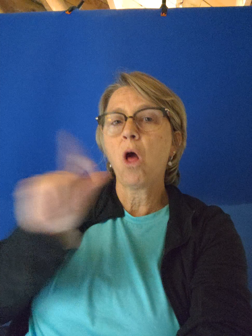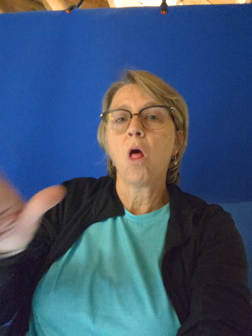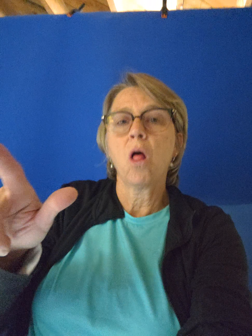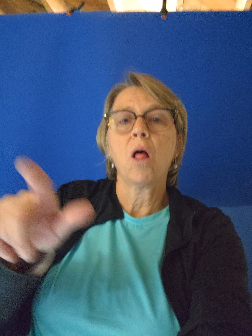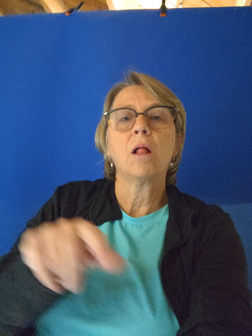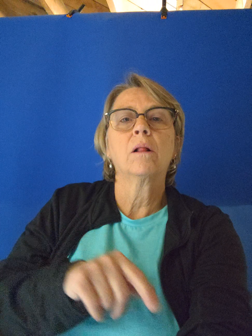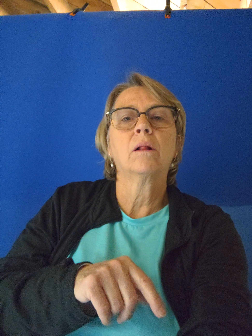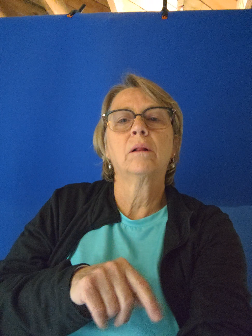all